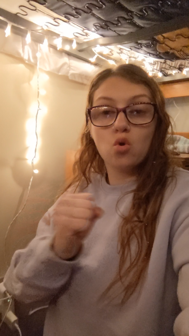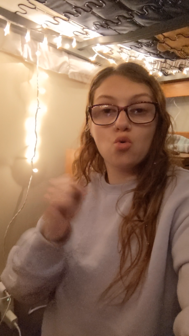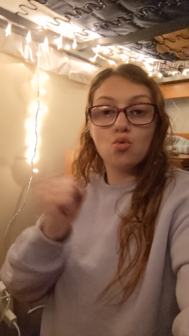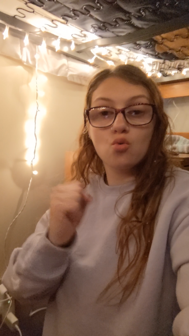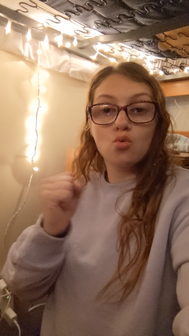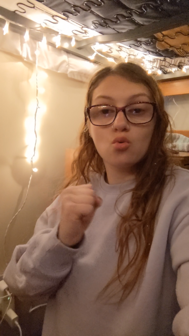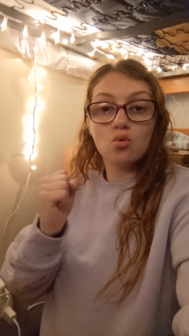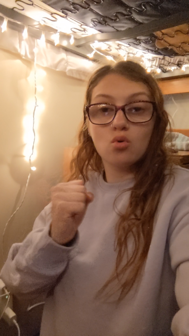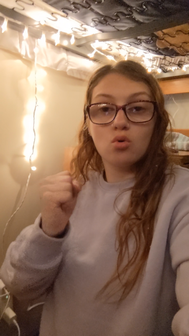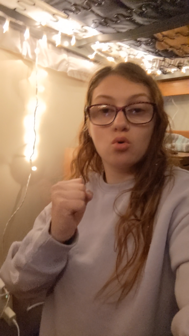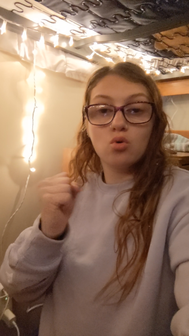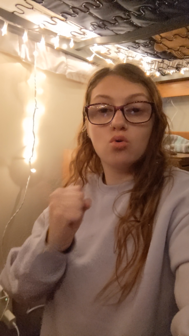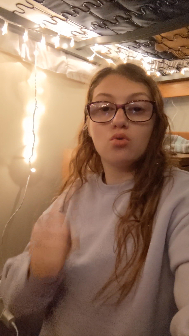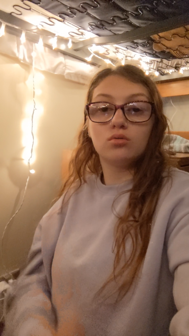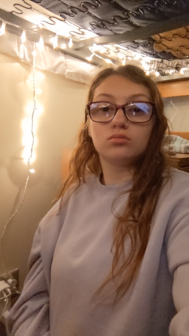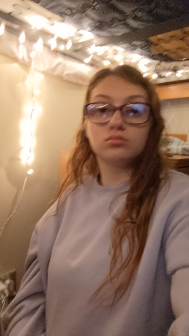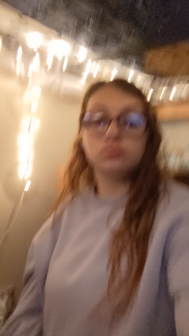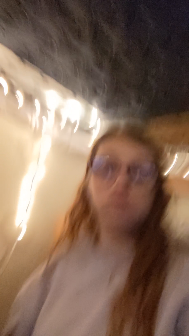cold